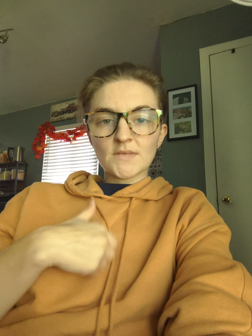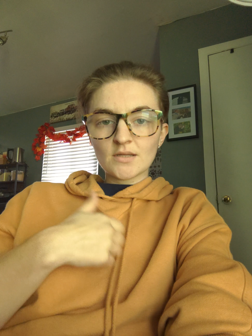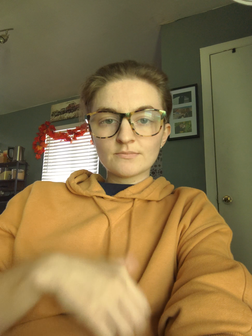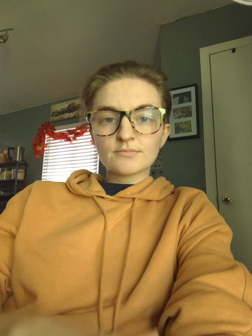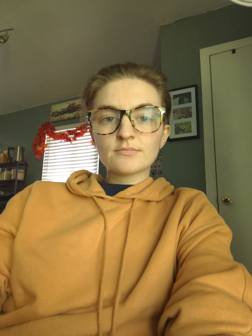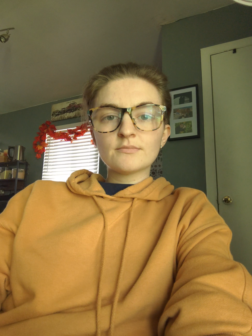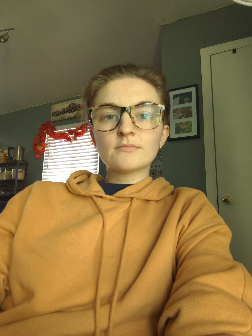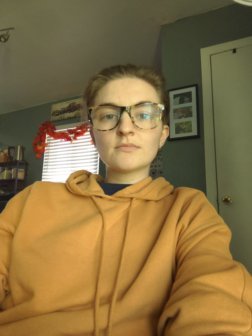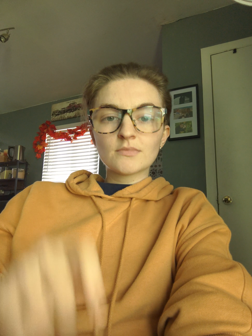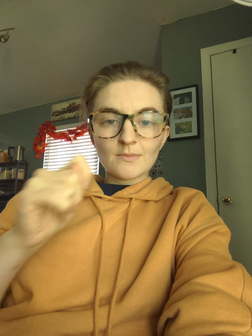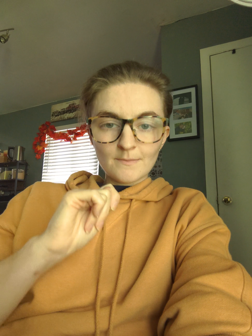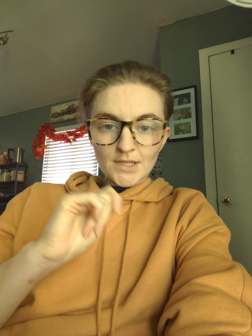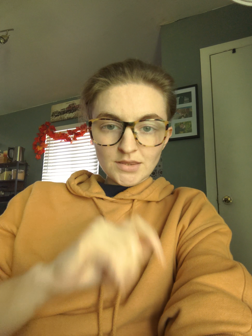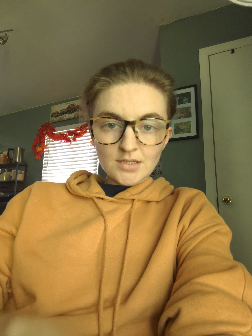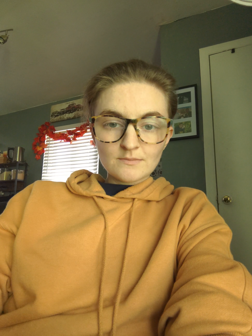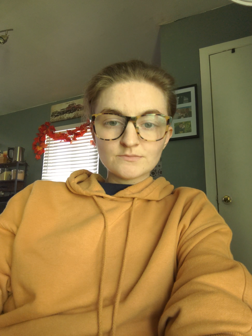bathroom